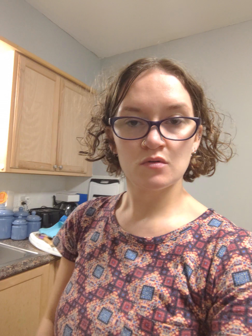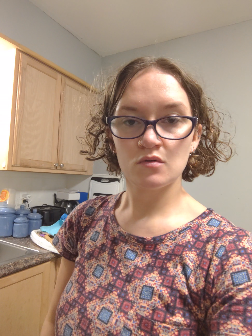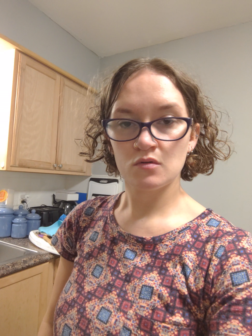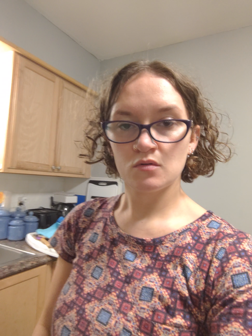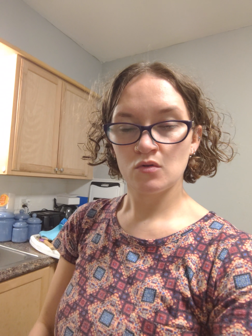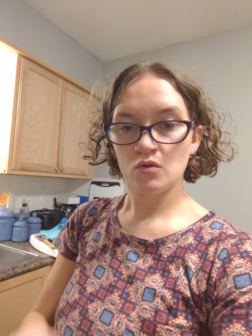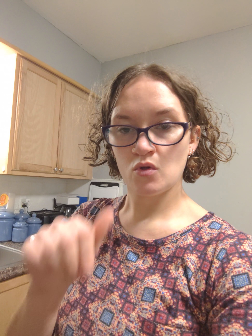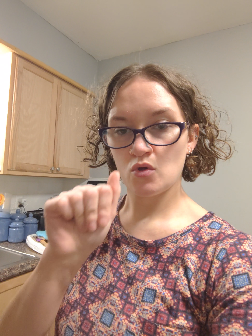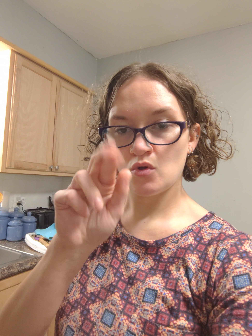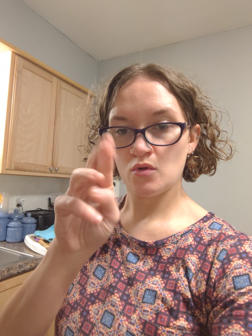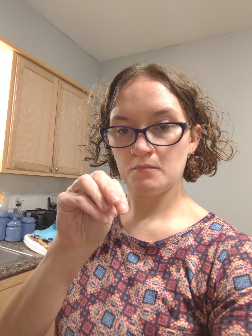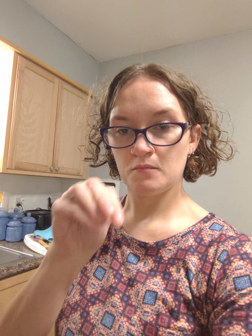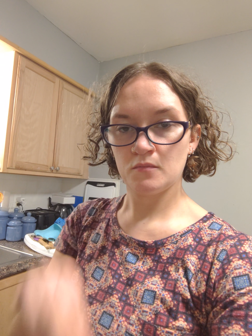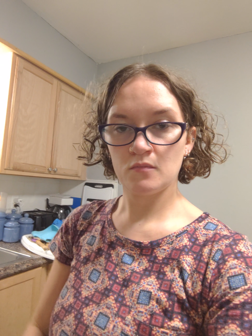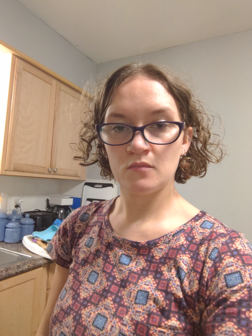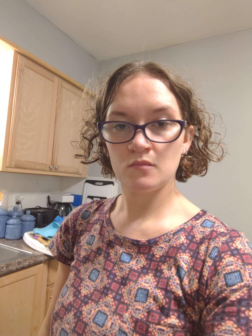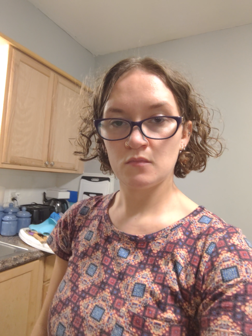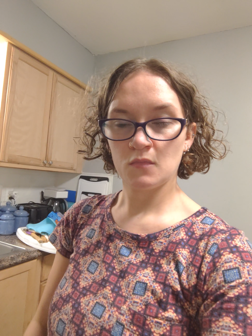arm